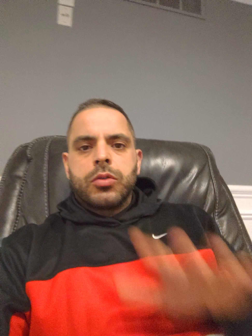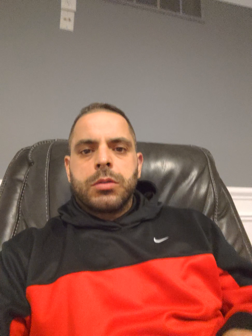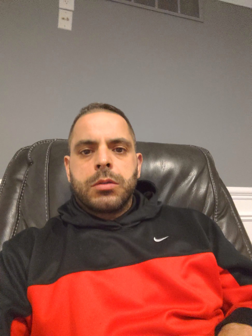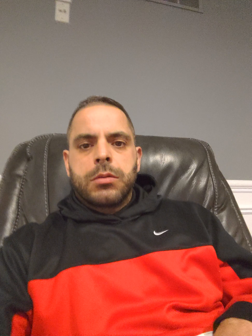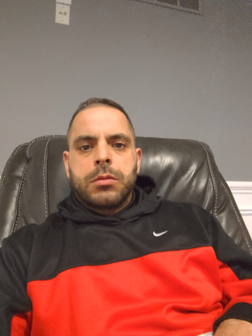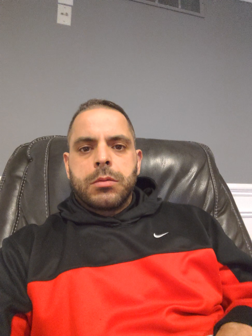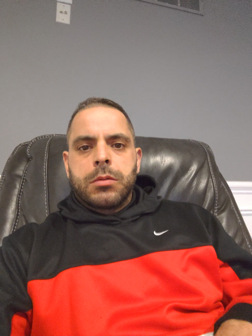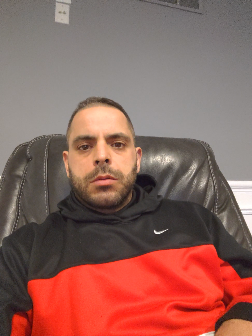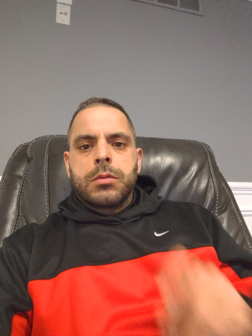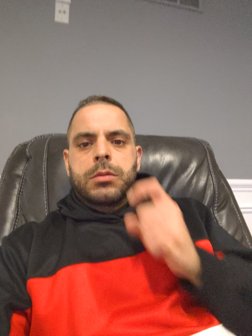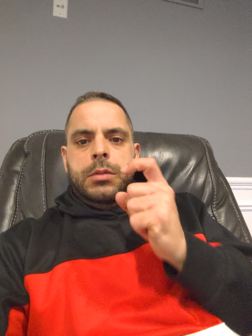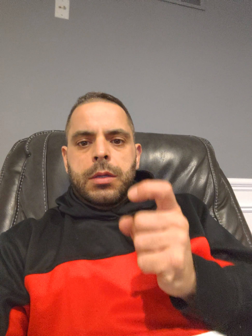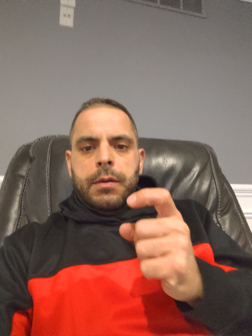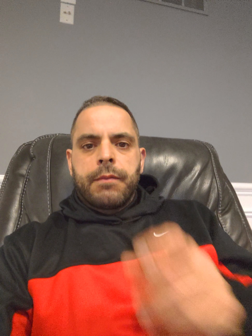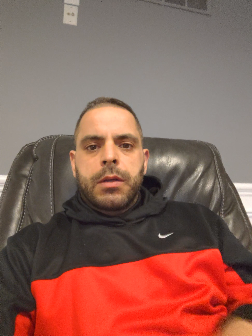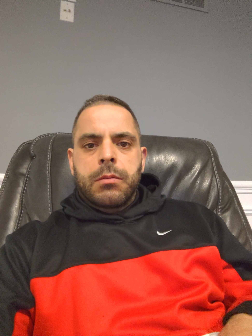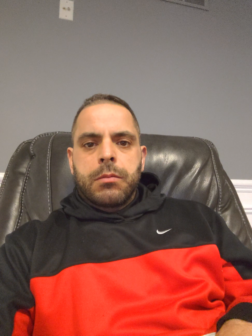gift